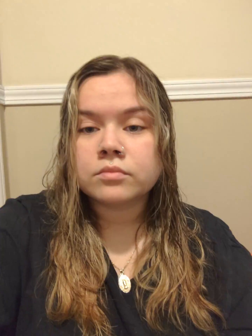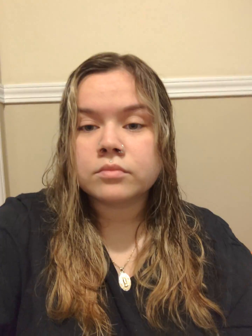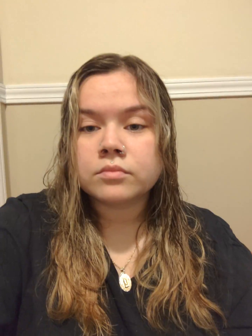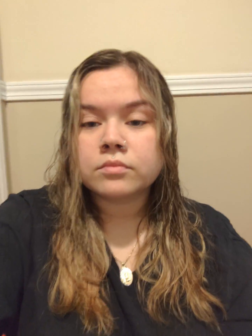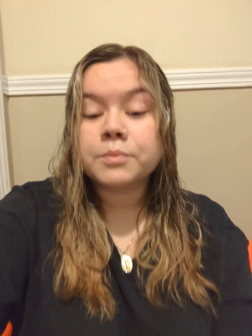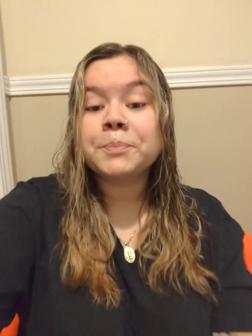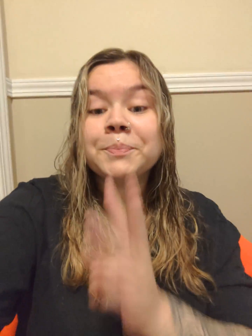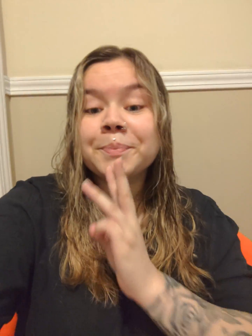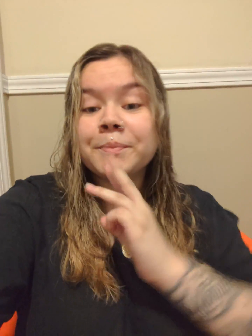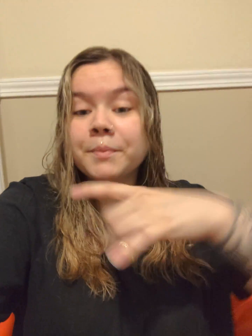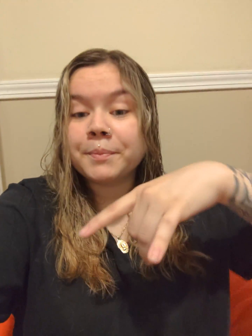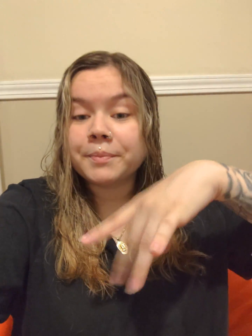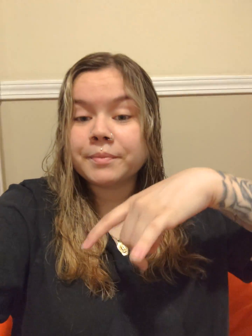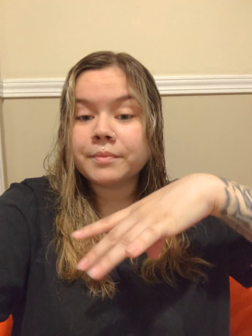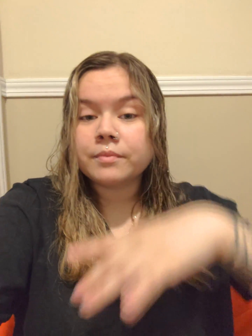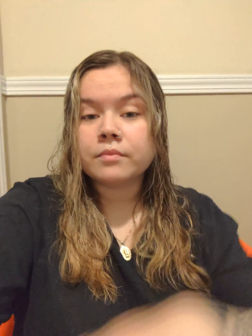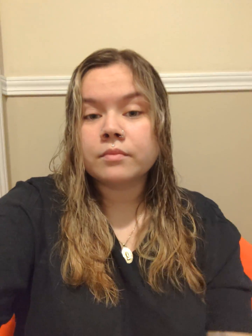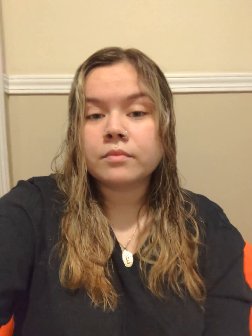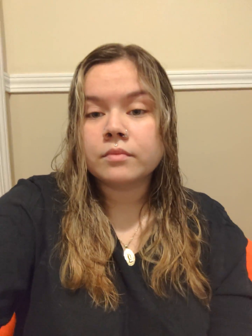melon